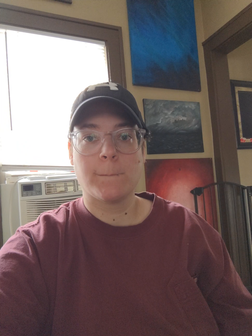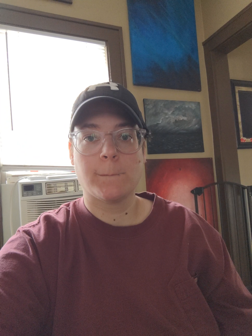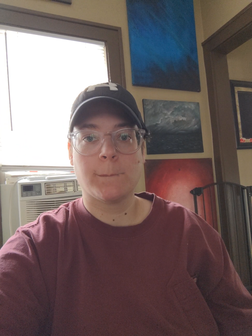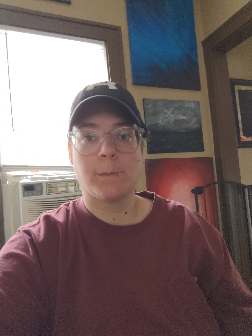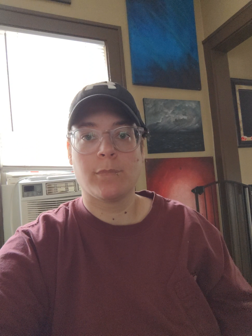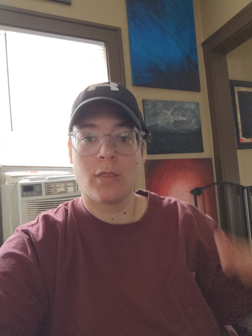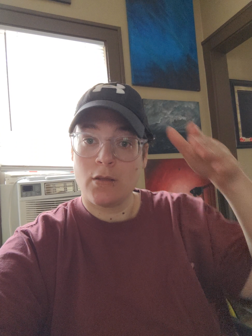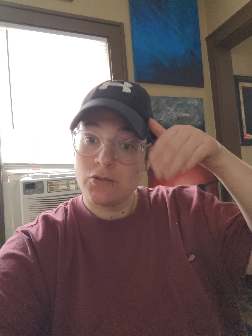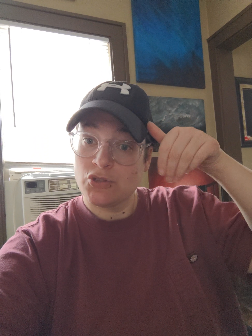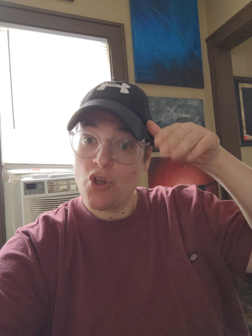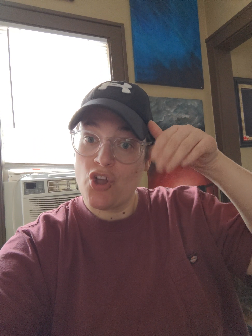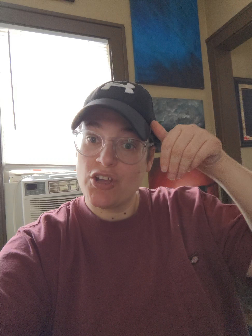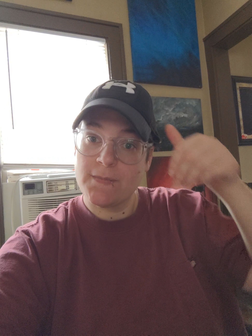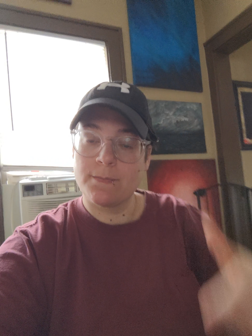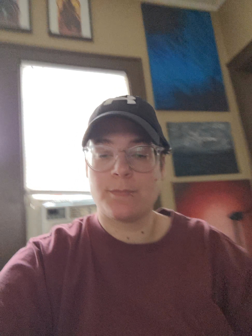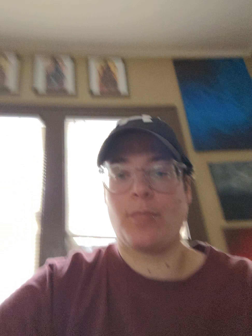donkey